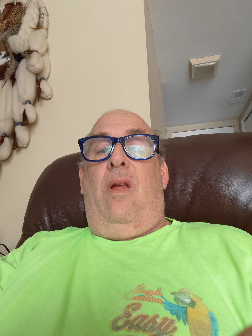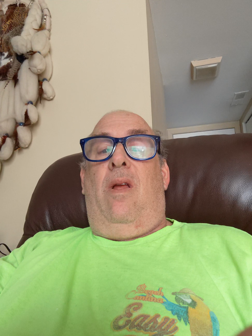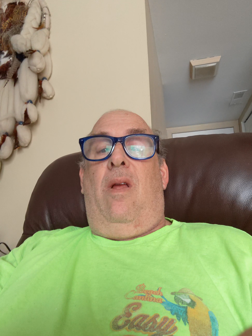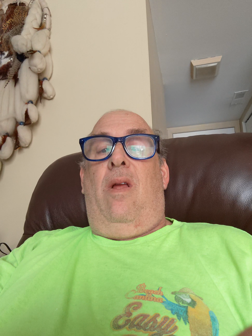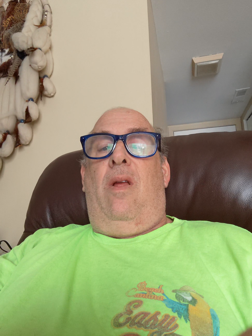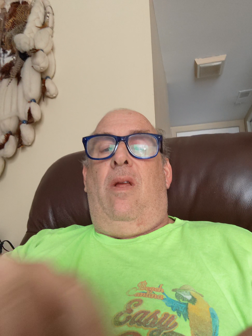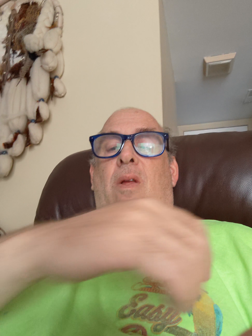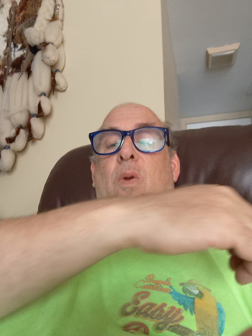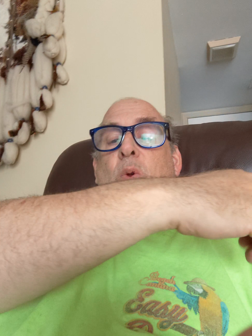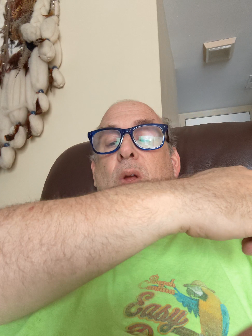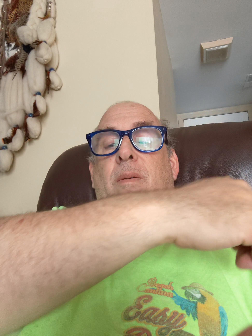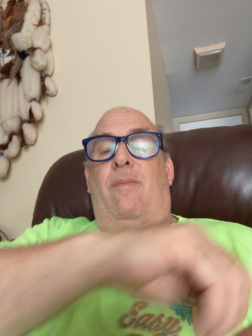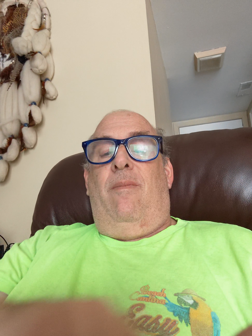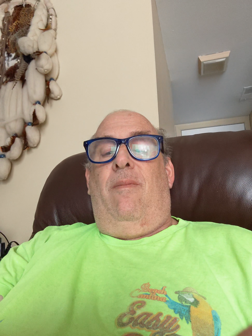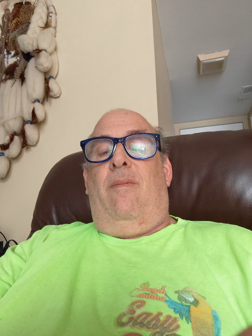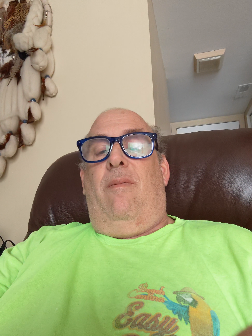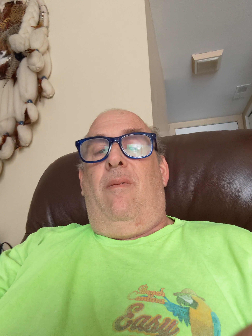arm